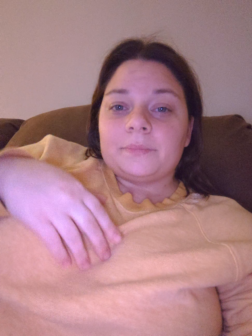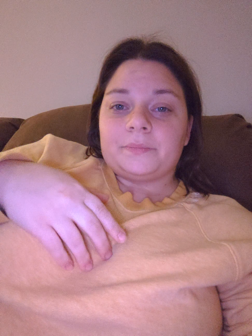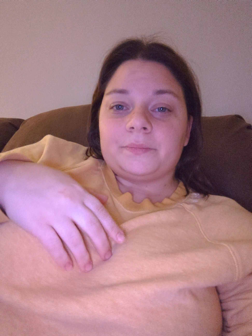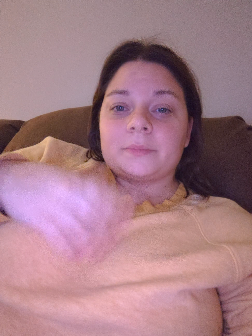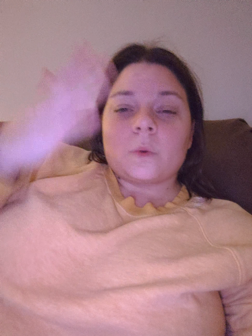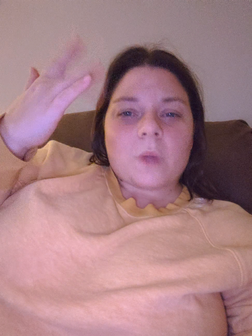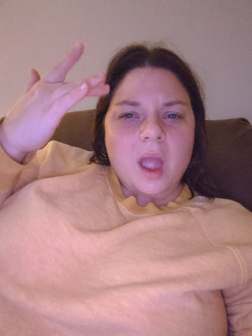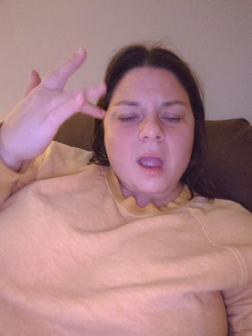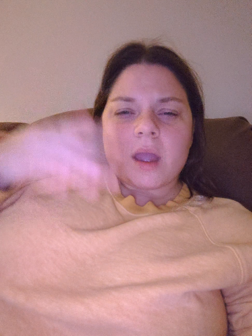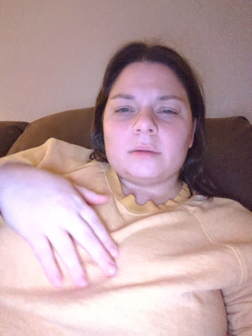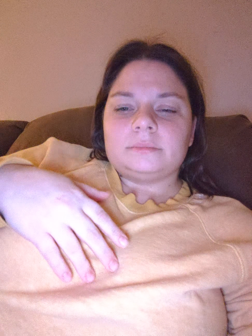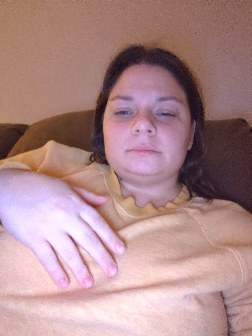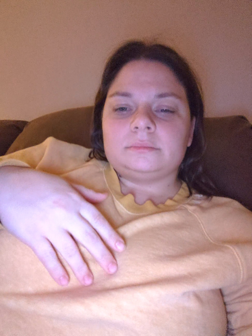why